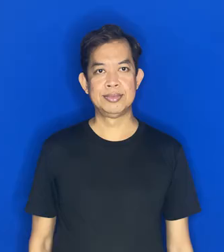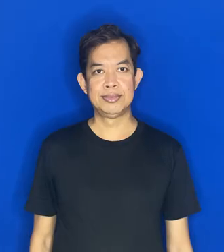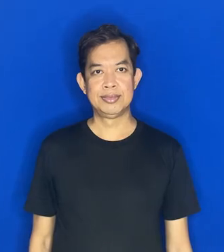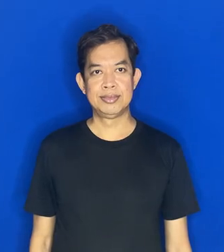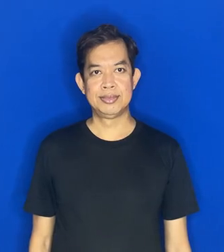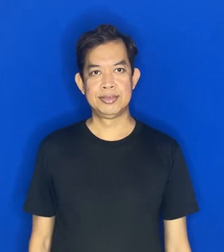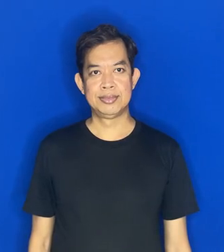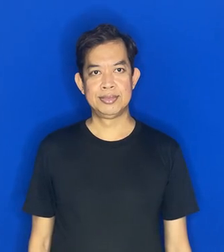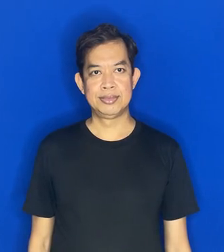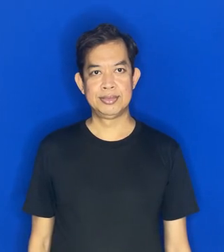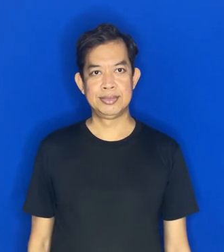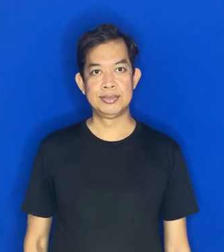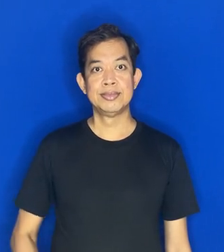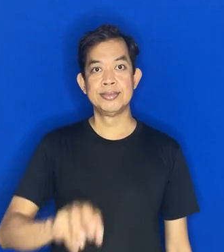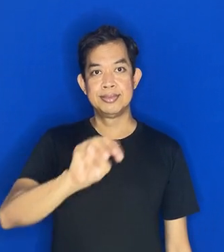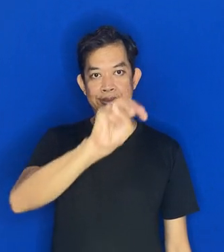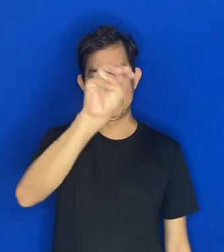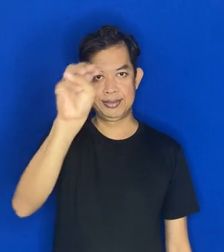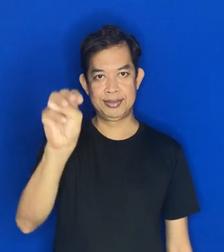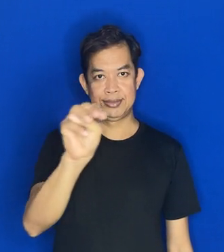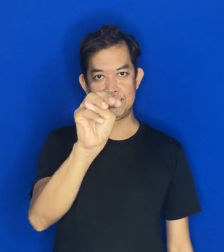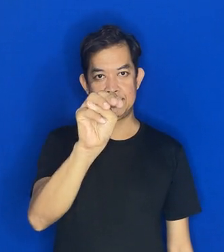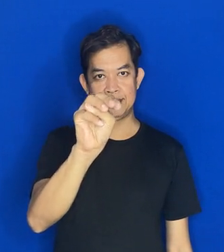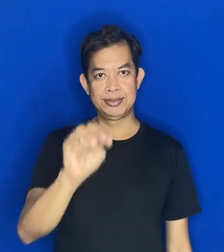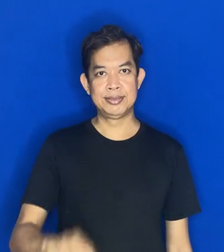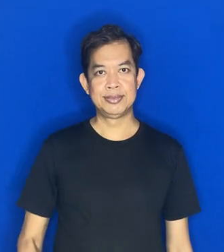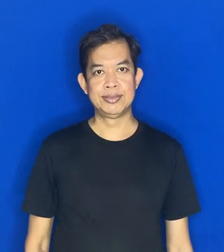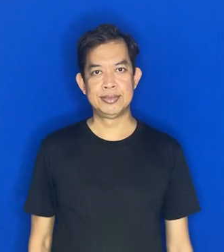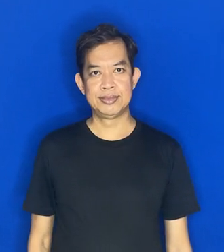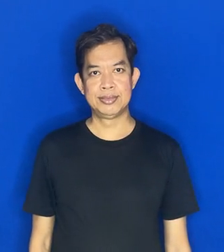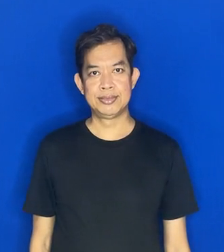monday